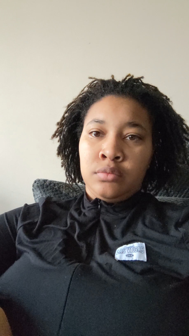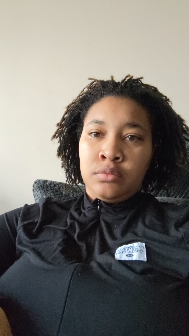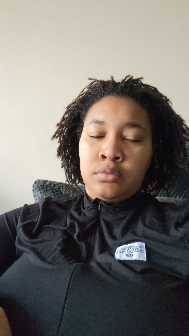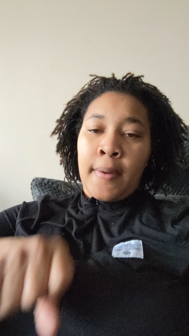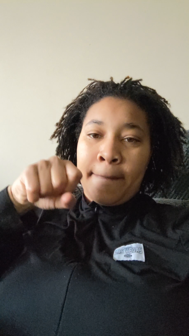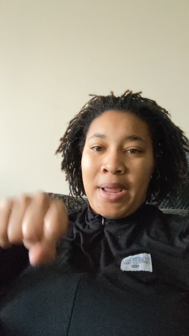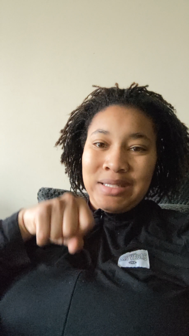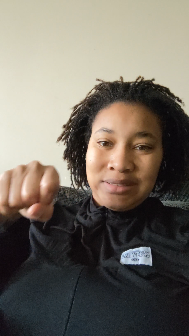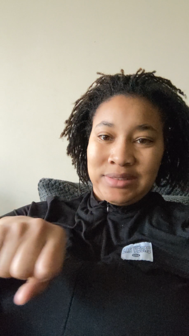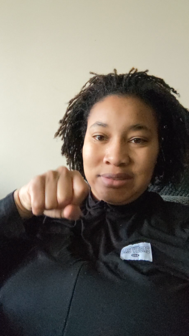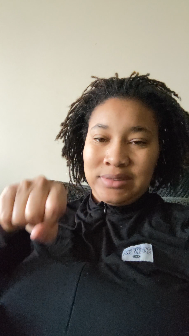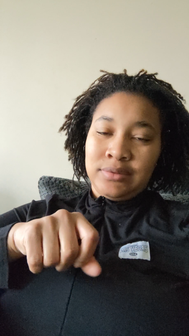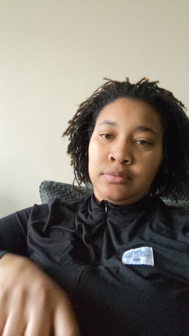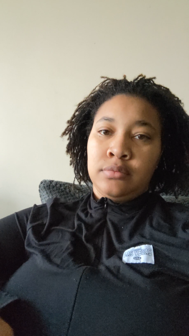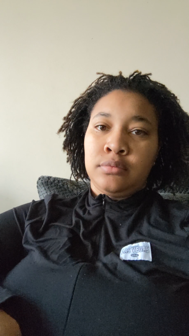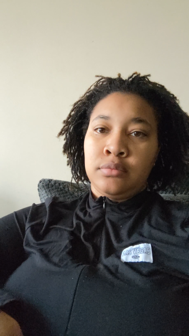bicycle